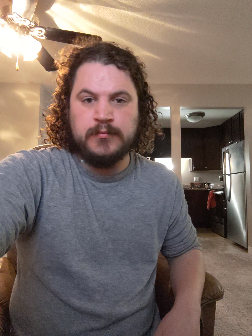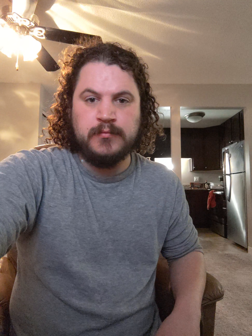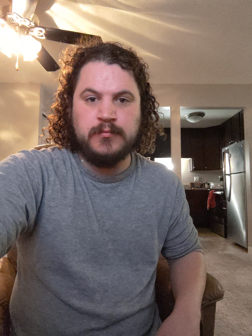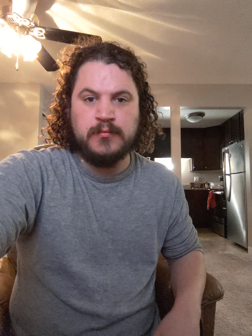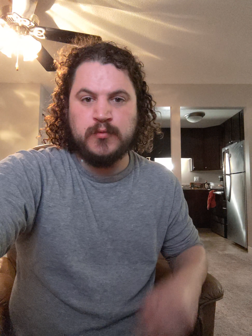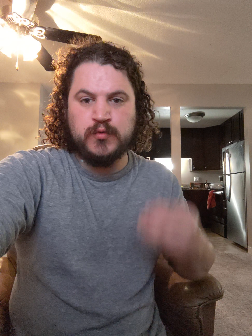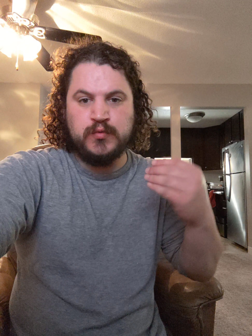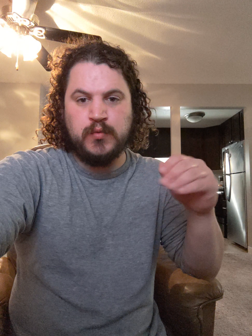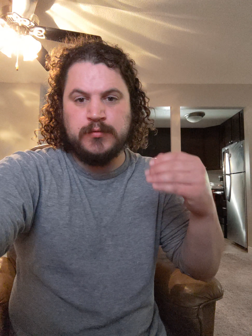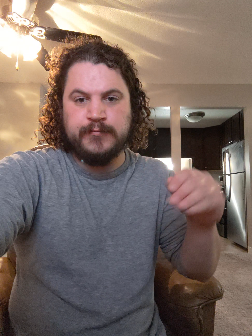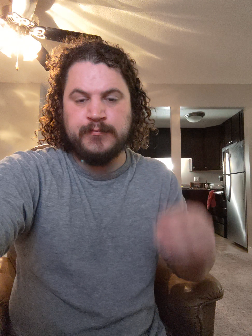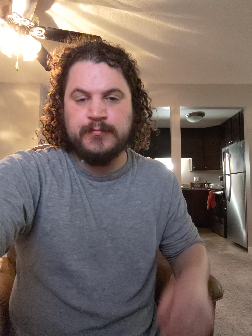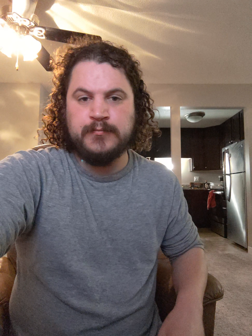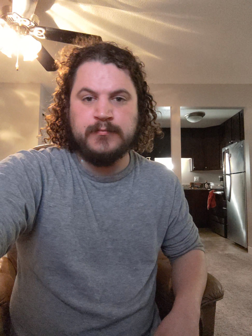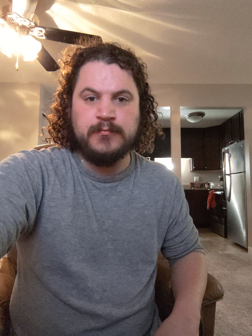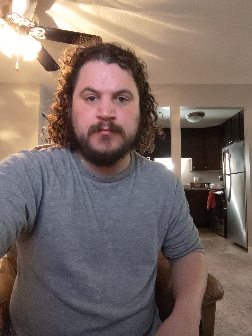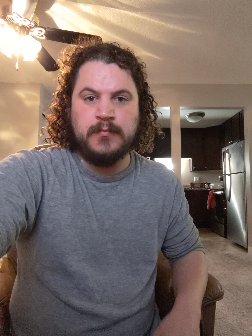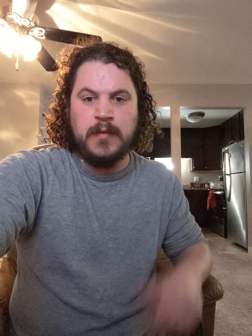store